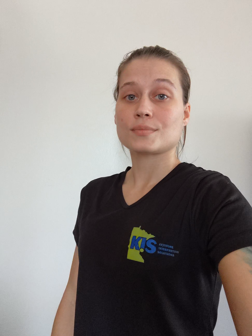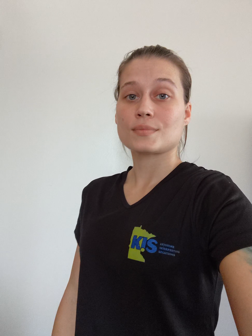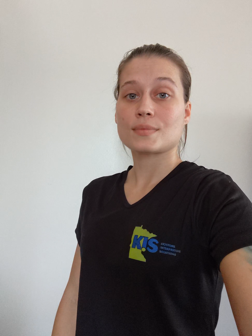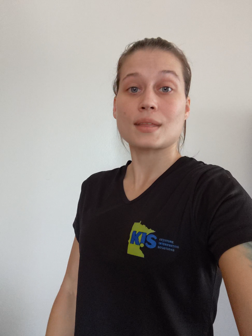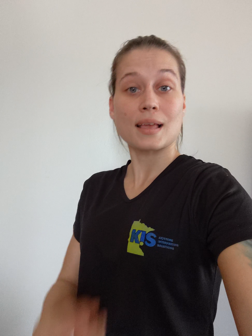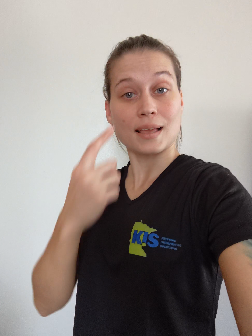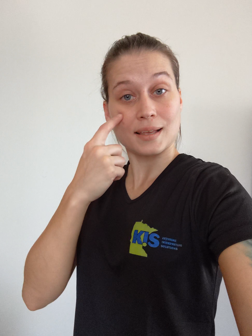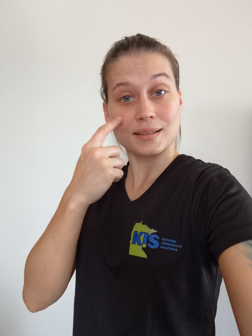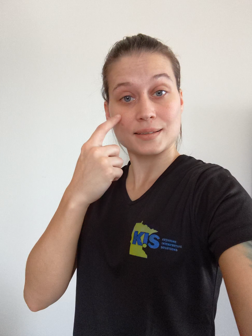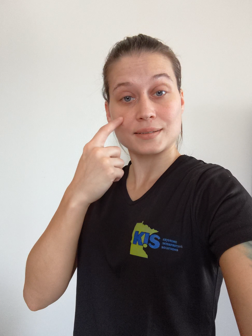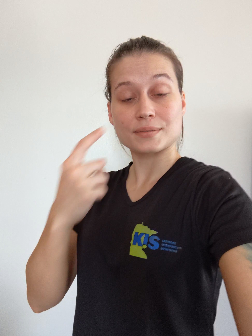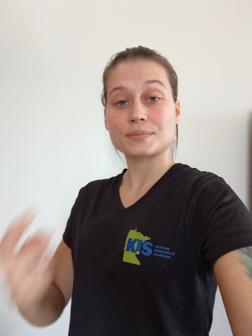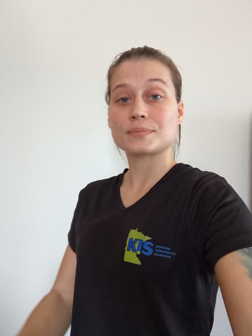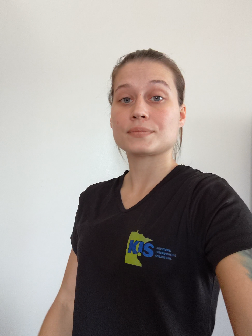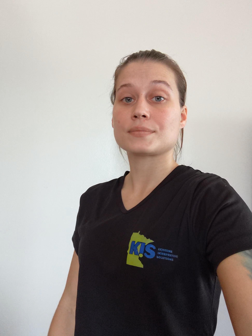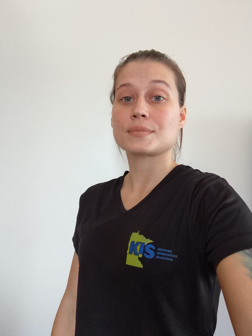eye